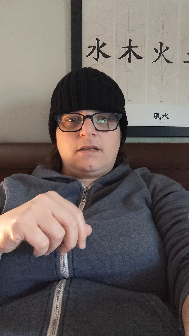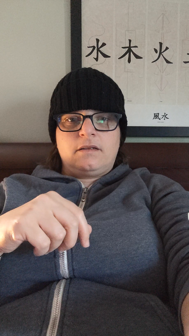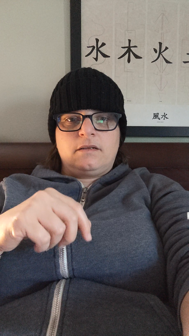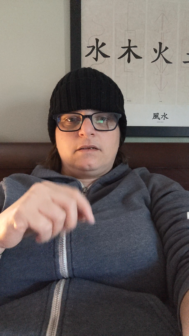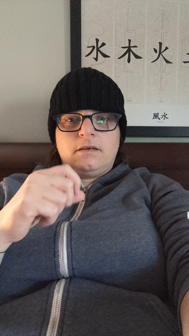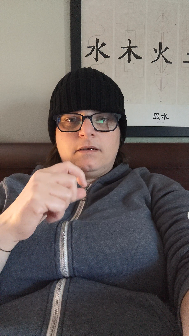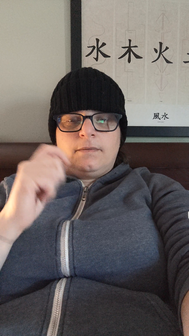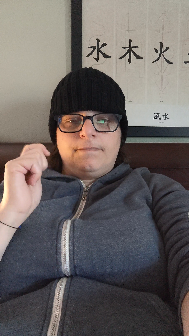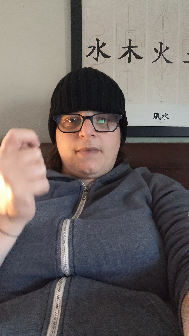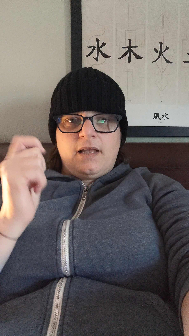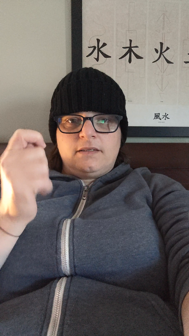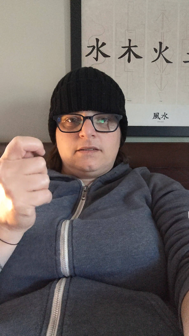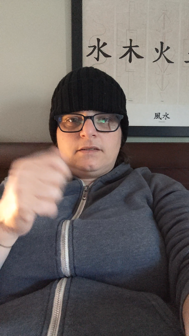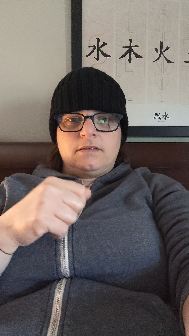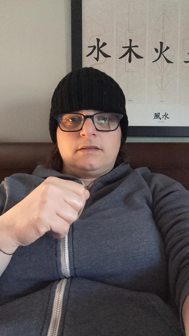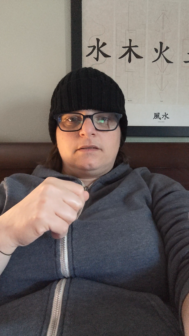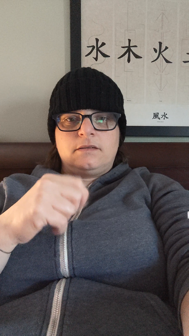bat